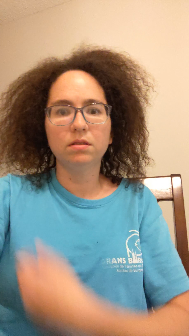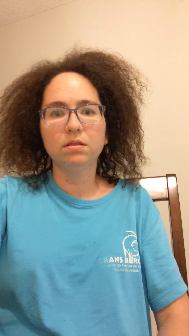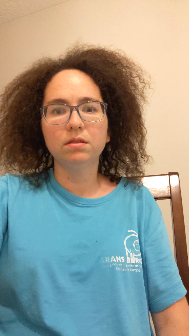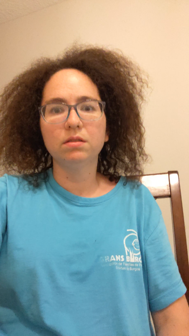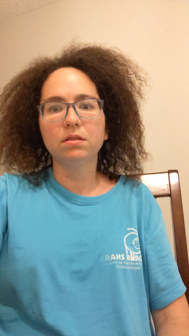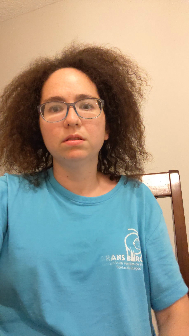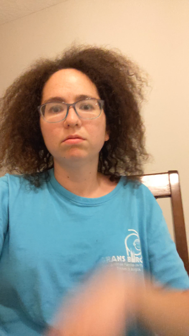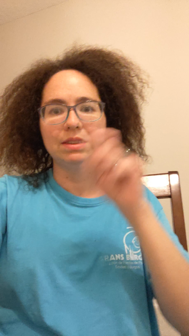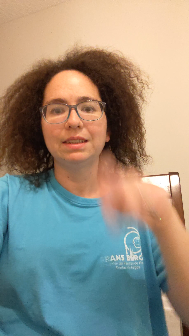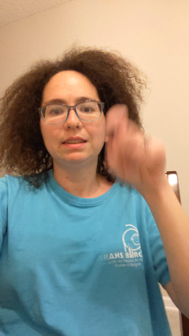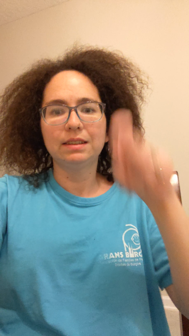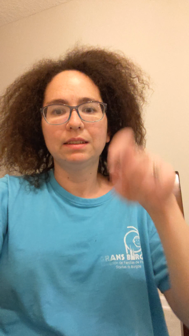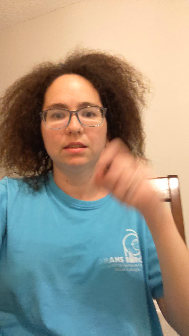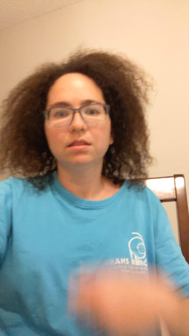need